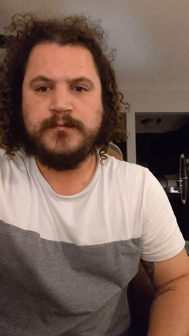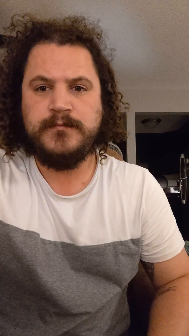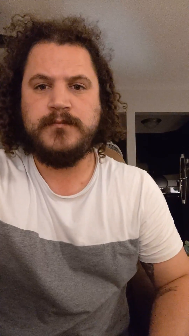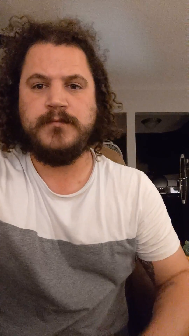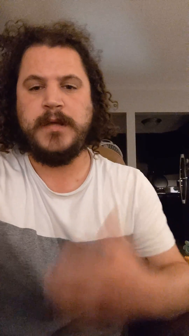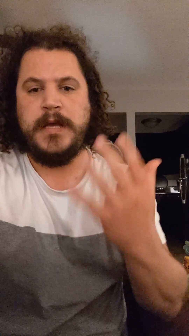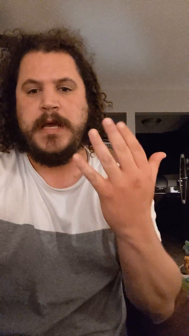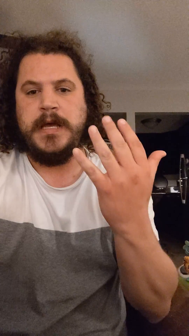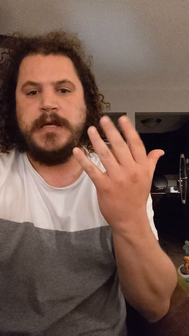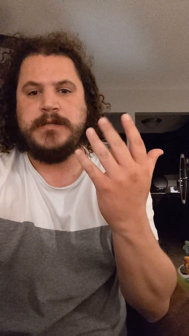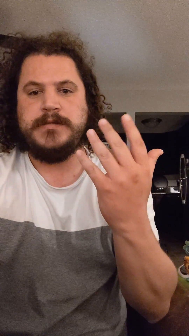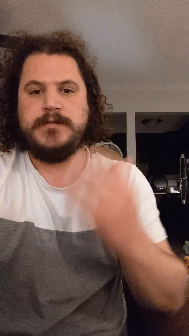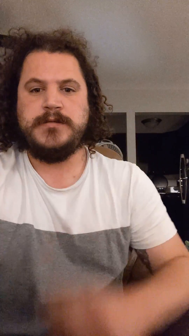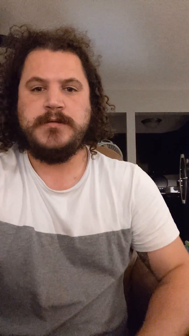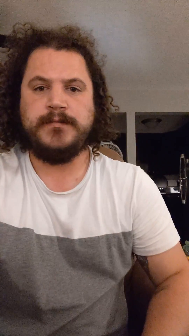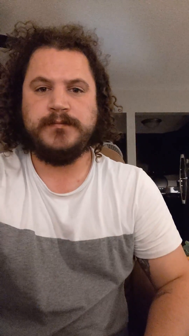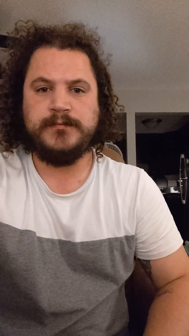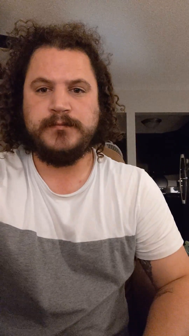hand